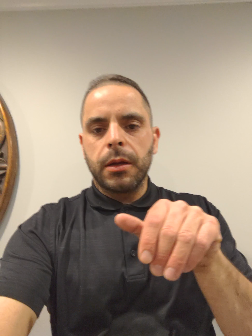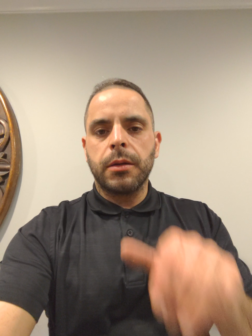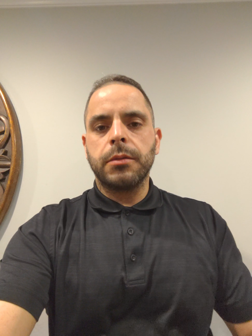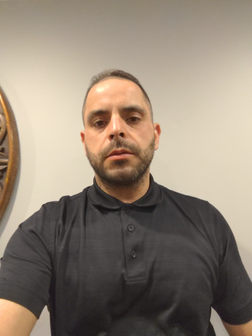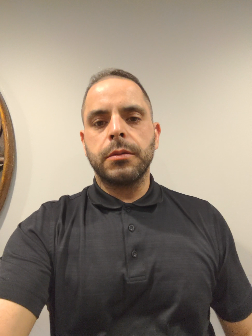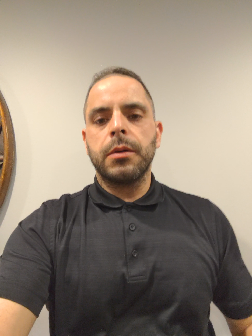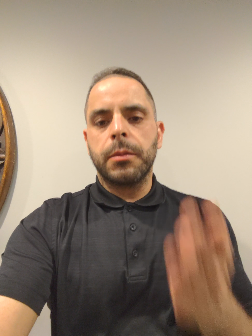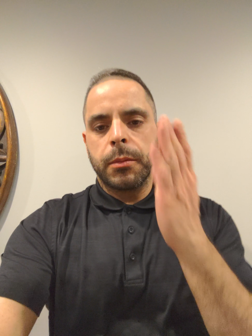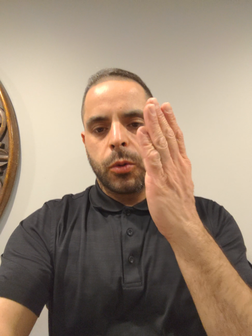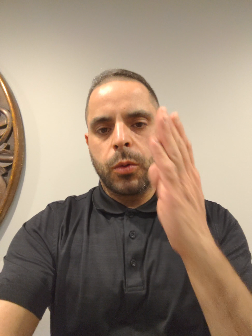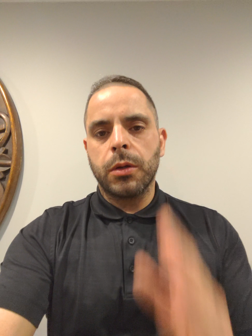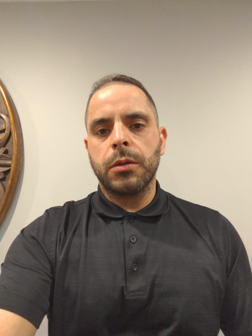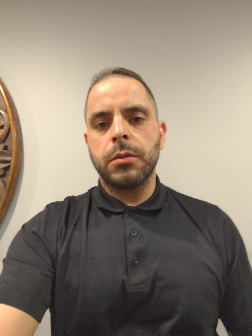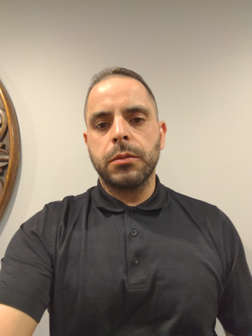blue